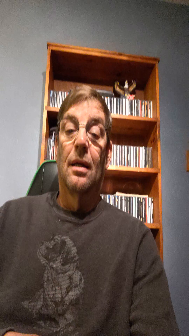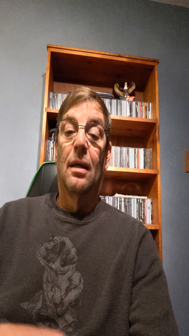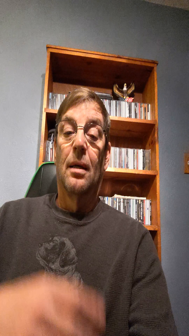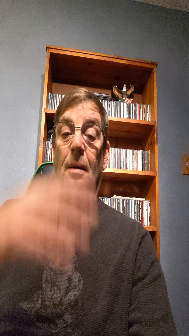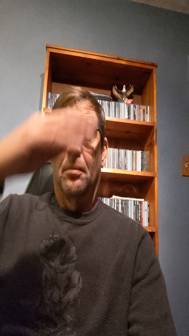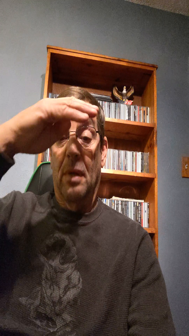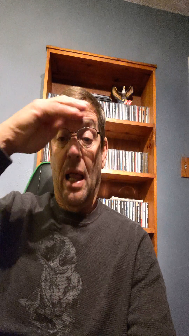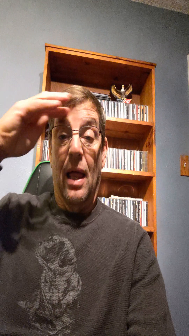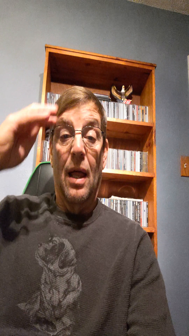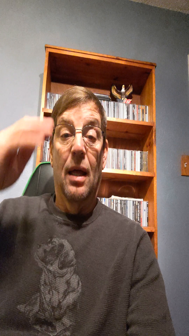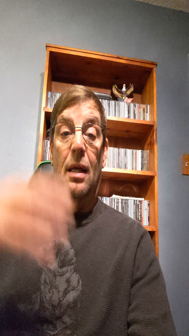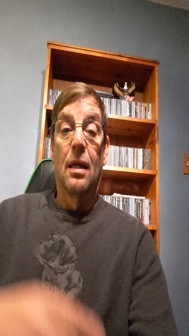black